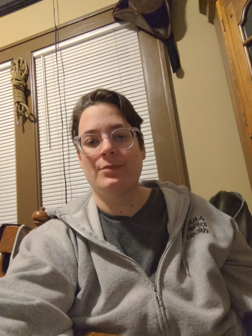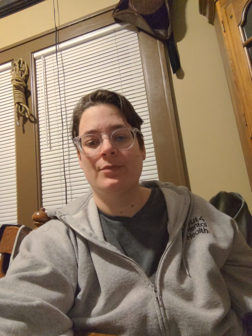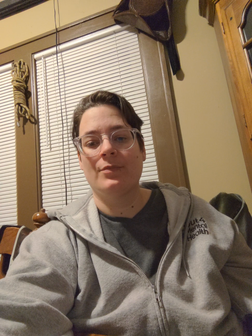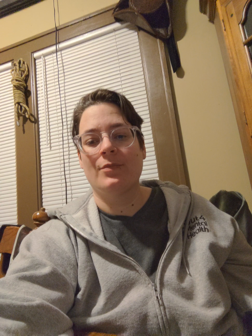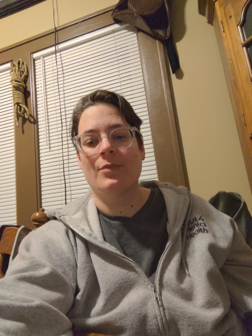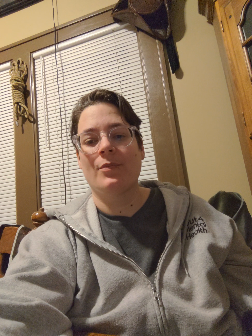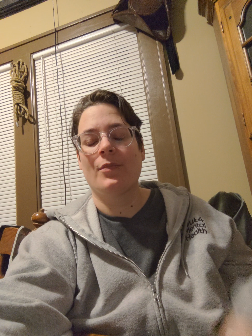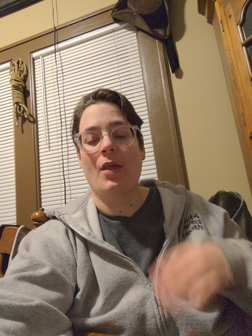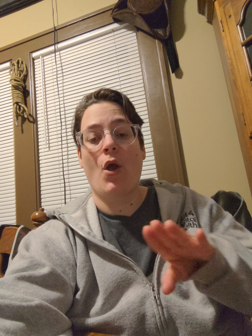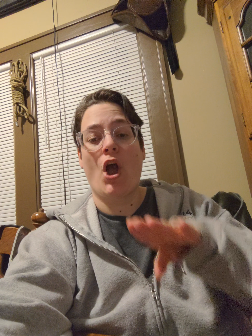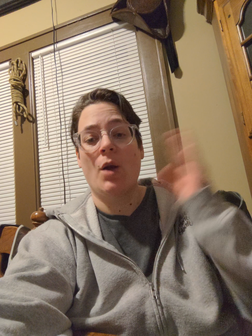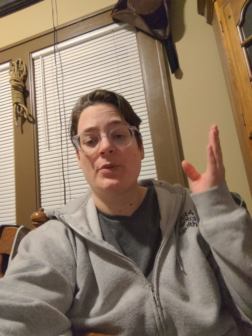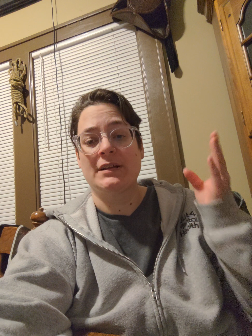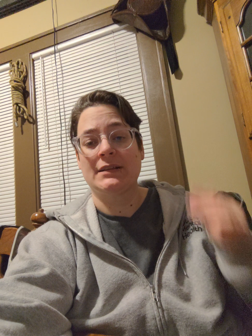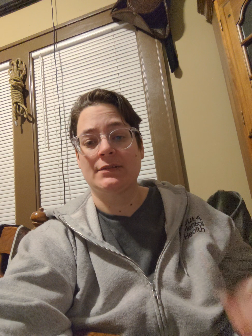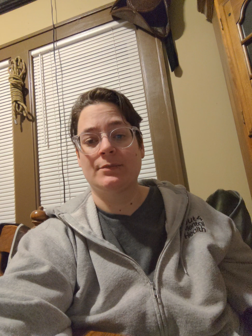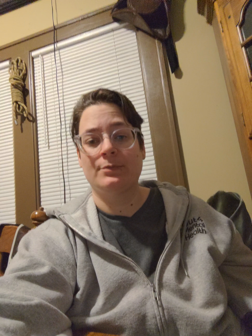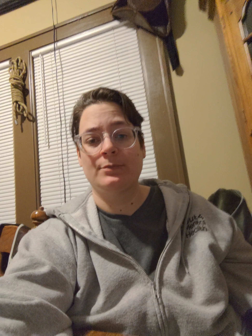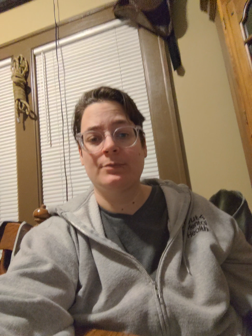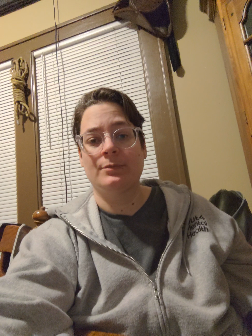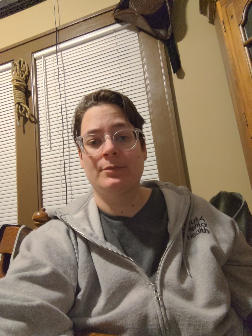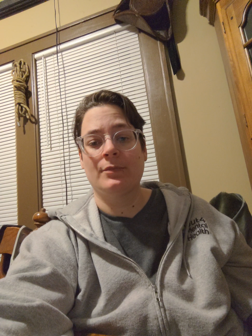open